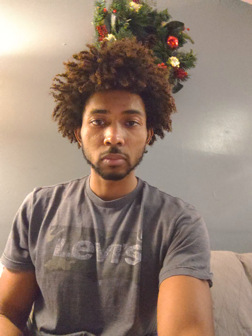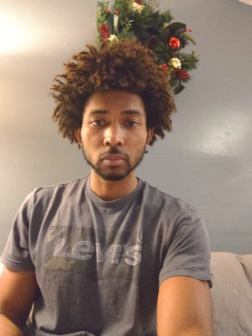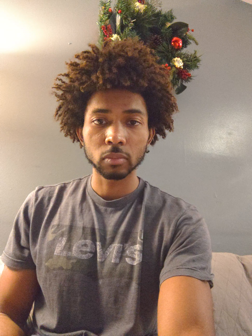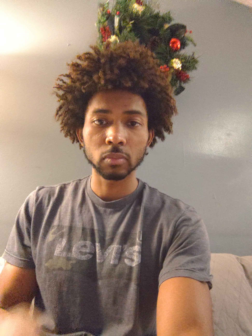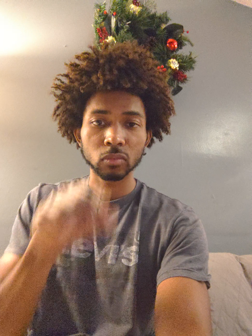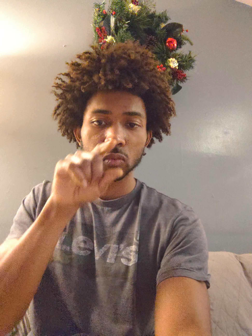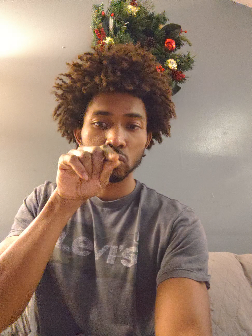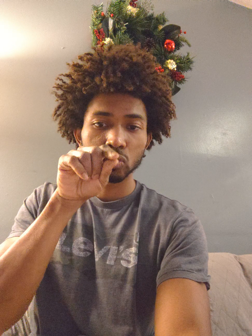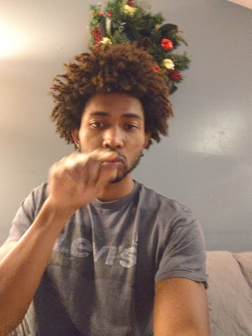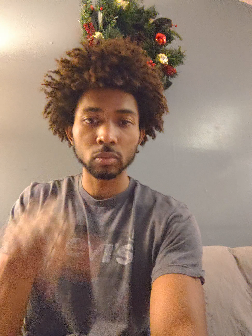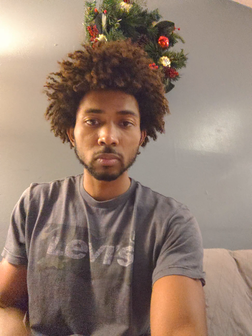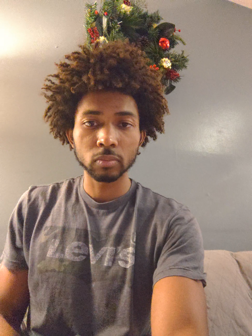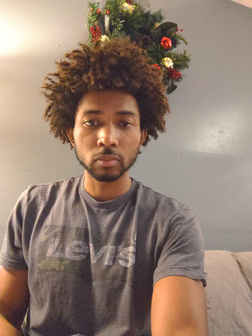bird